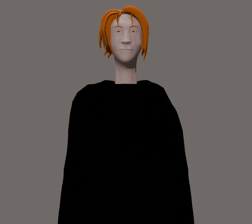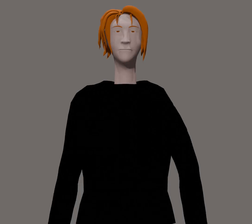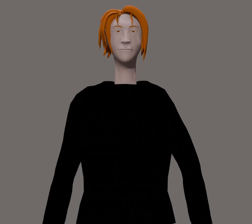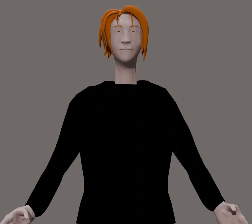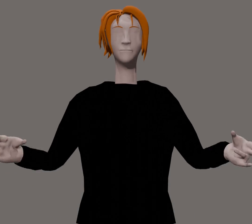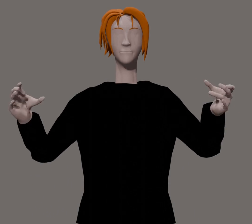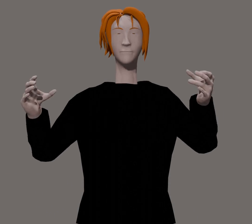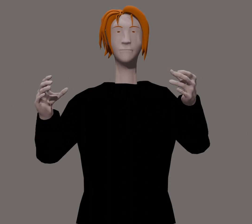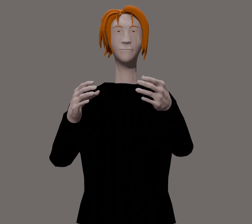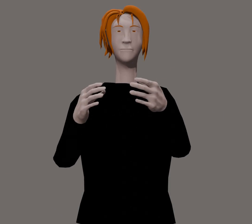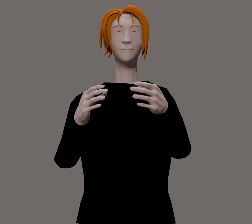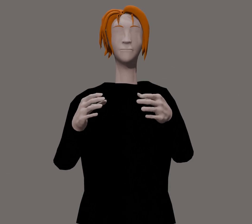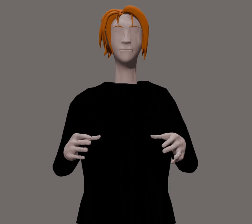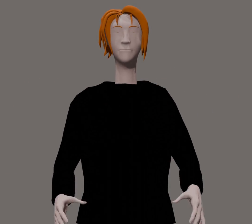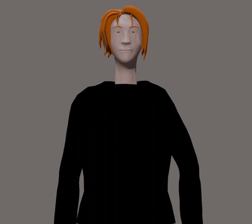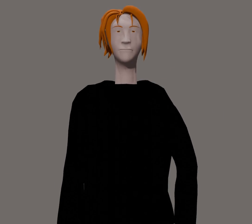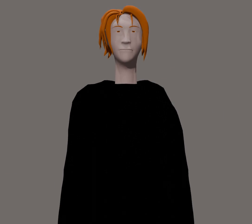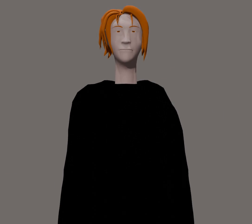Come Together